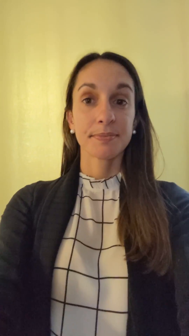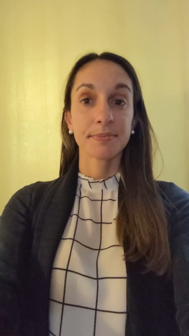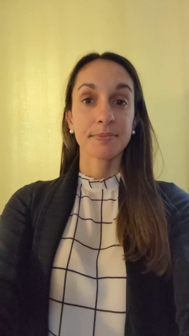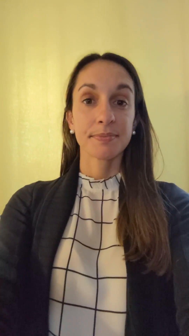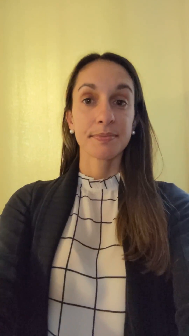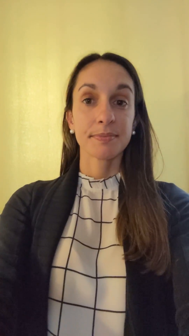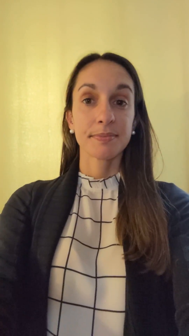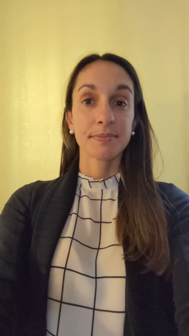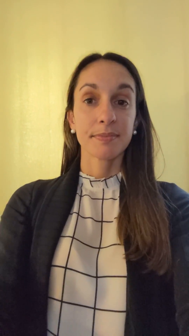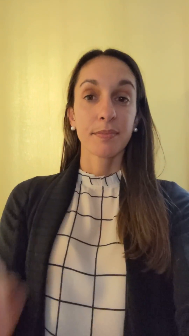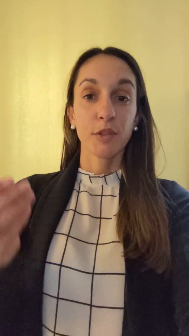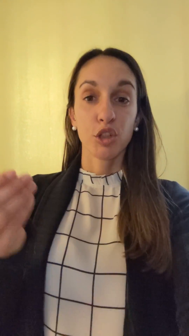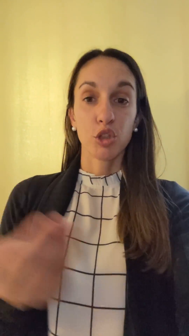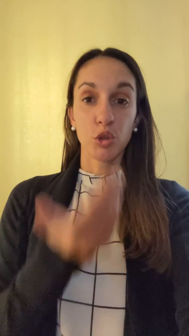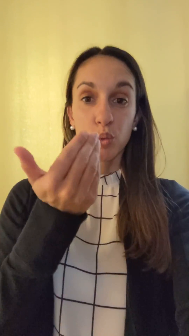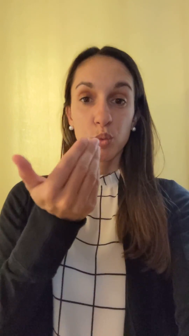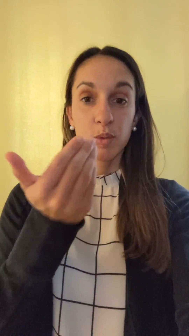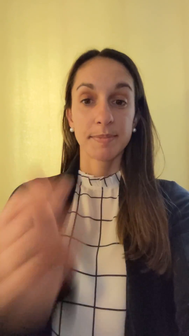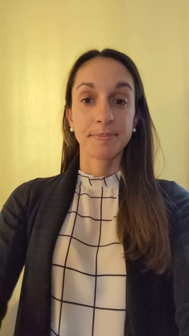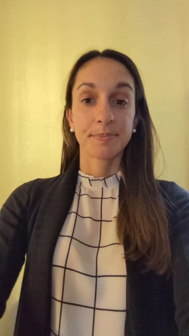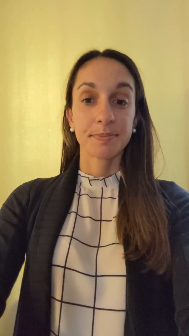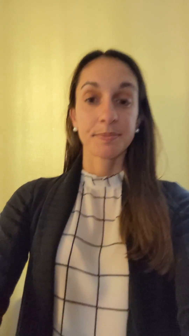new